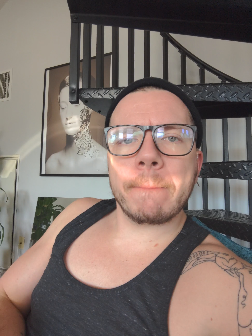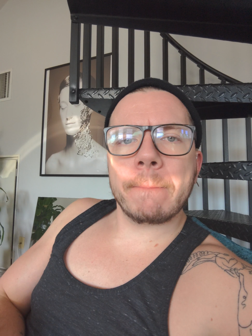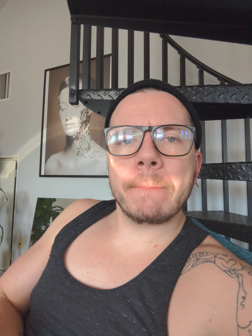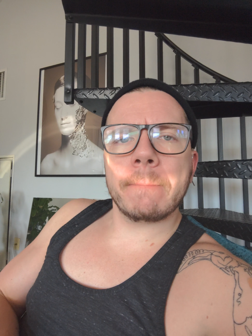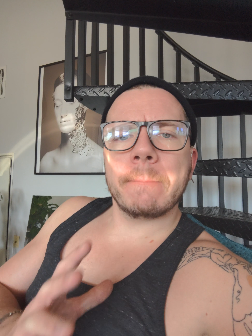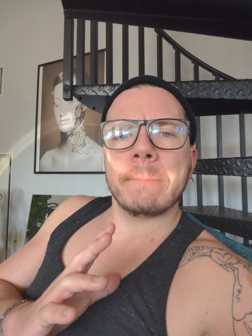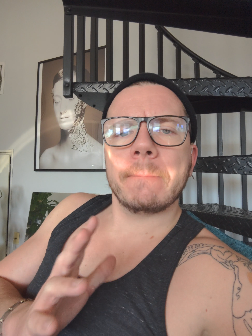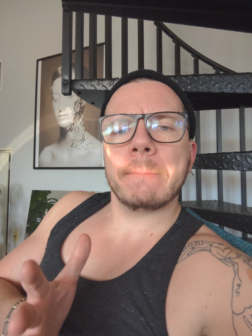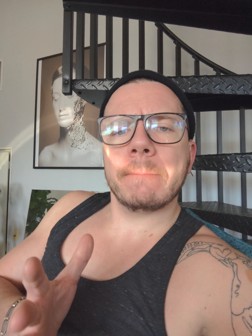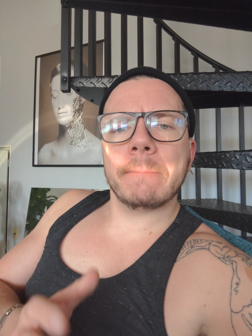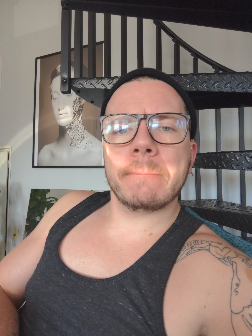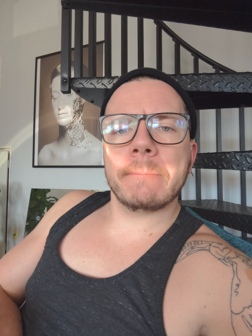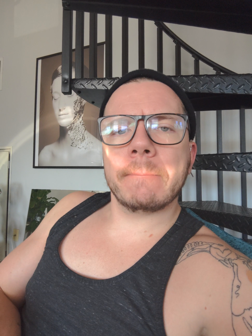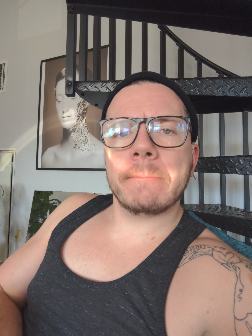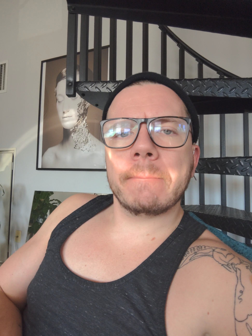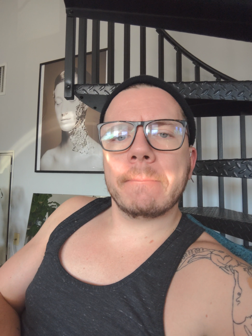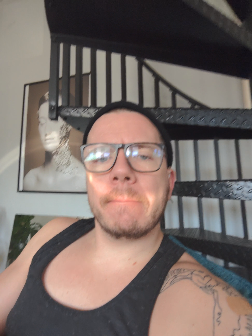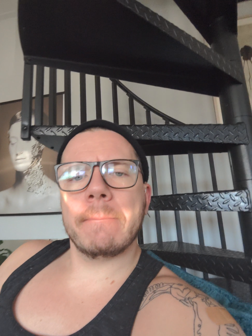fine